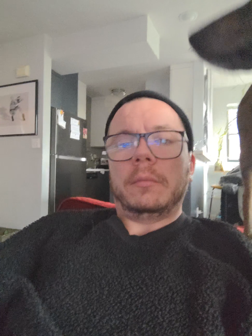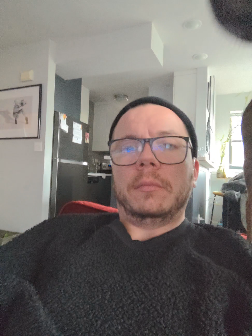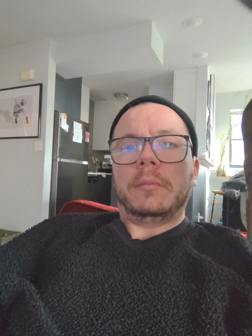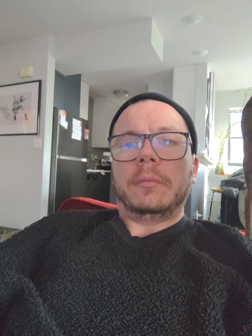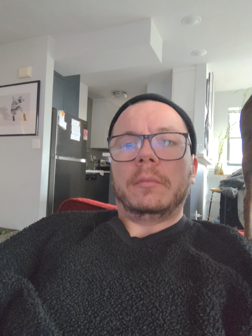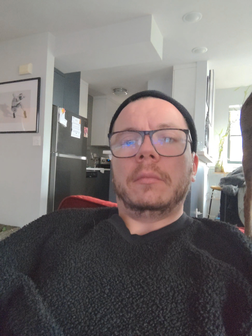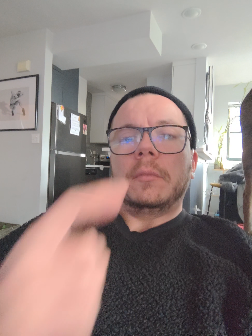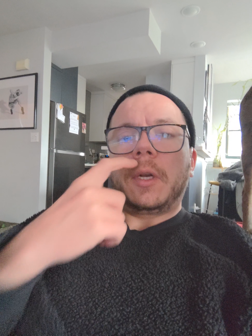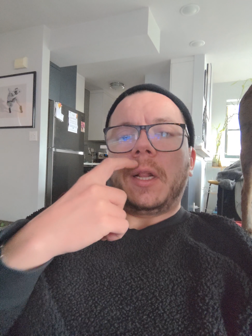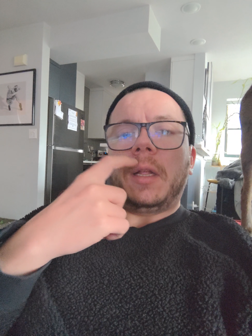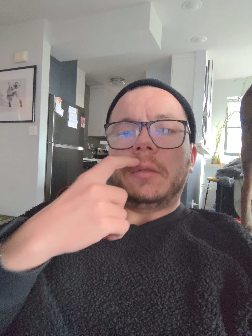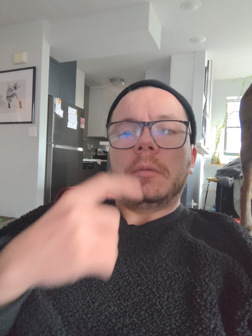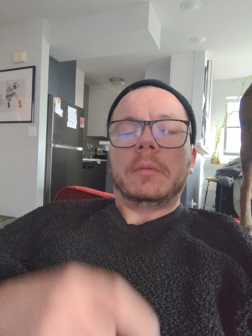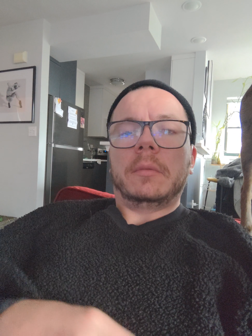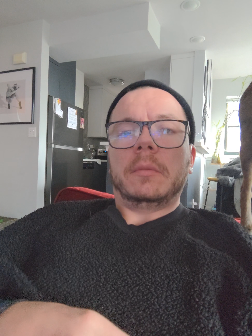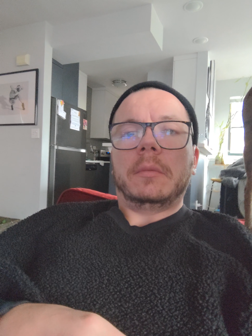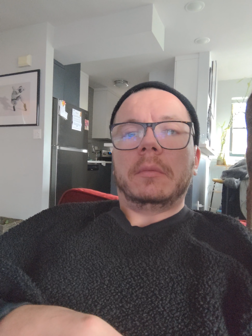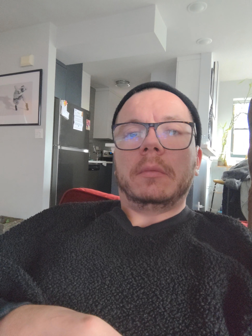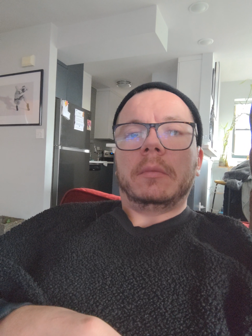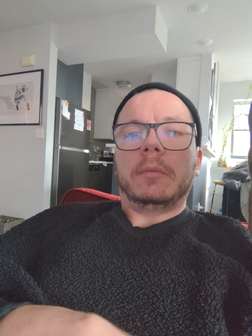window